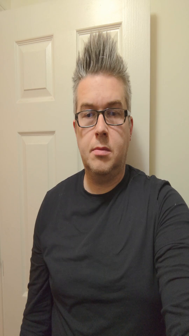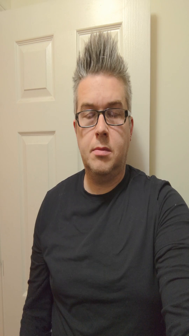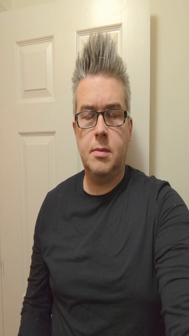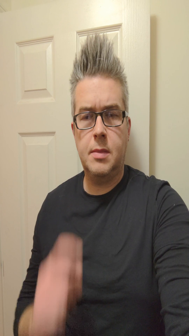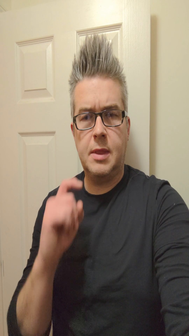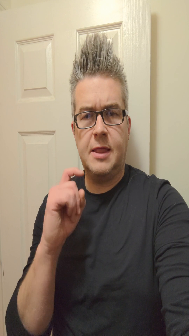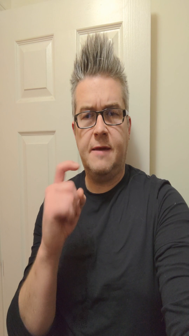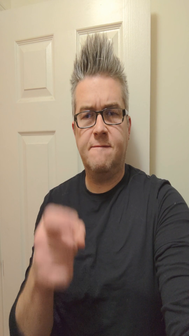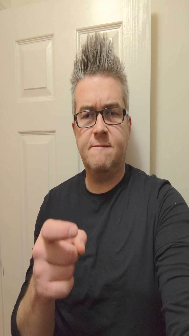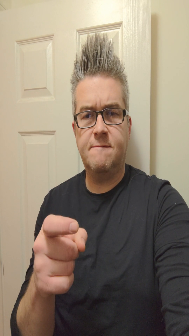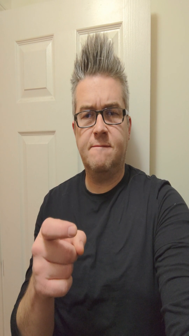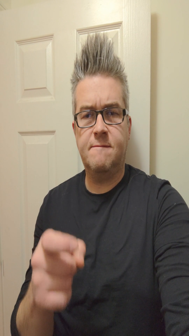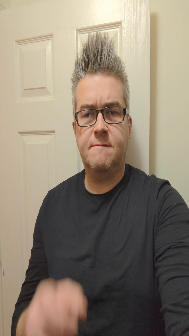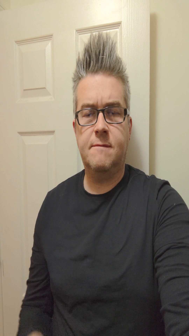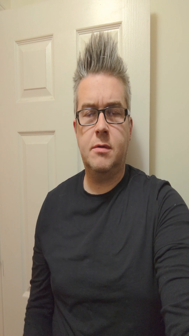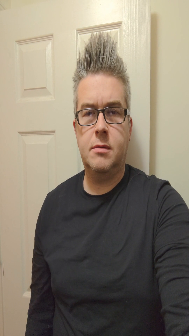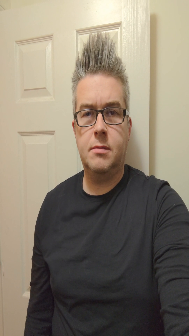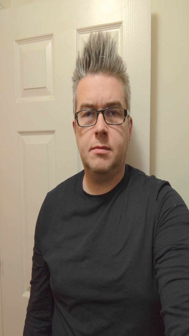gift